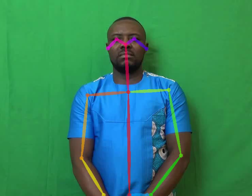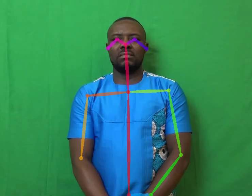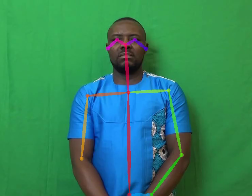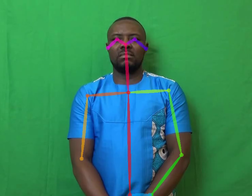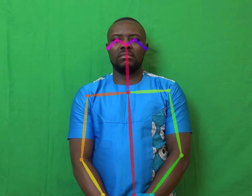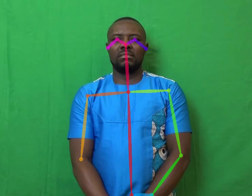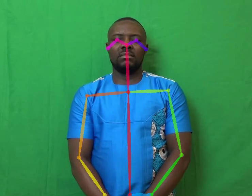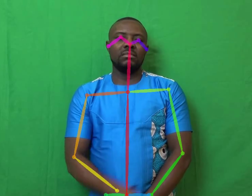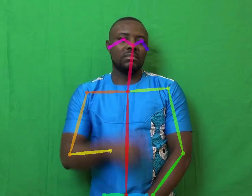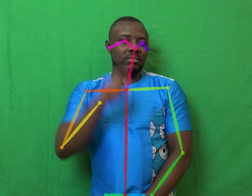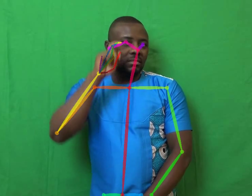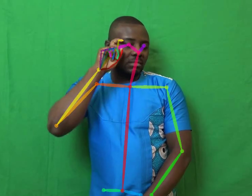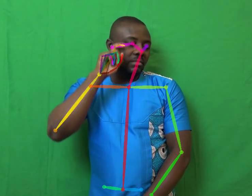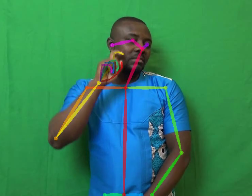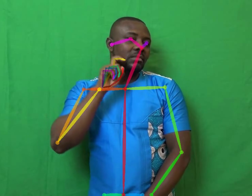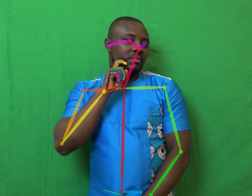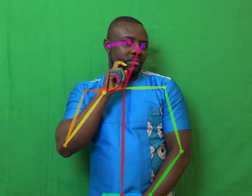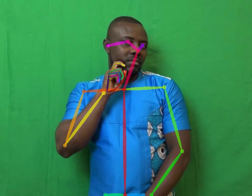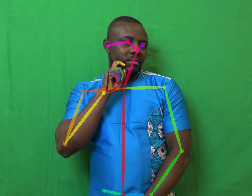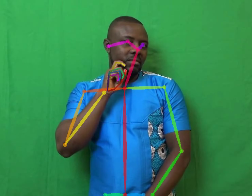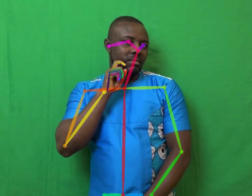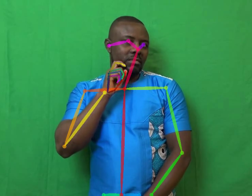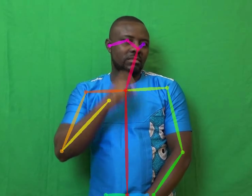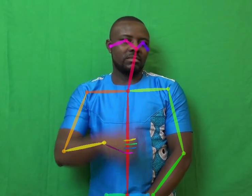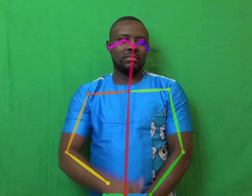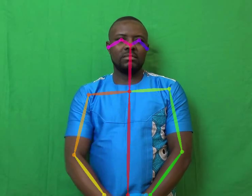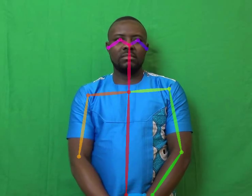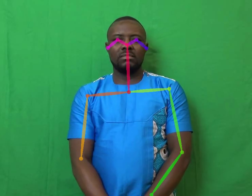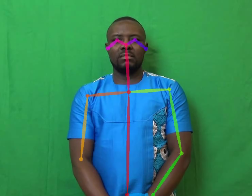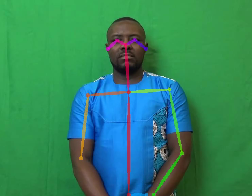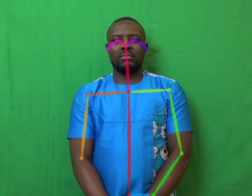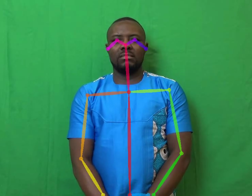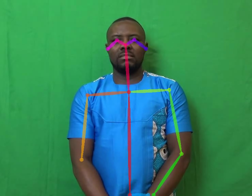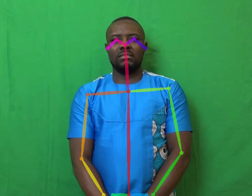sex